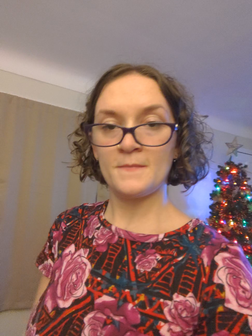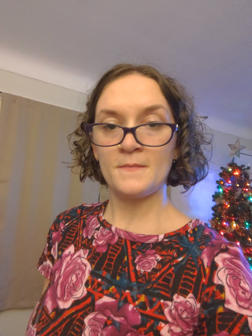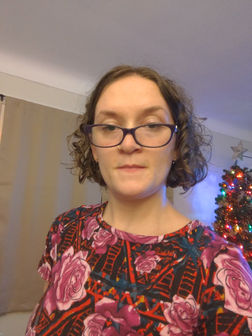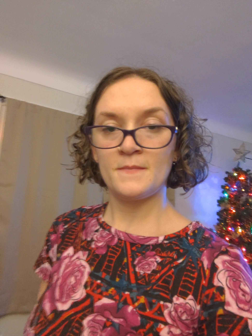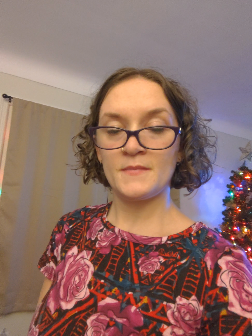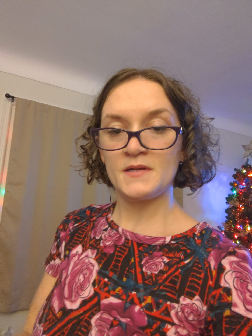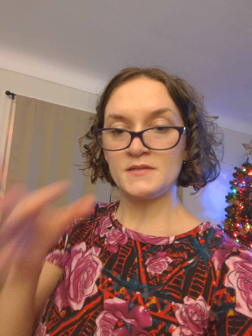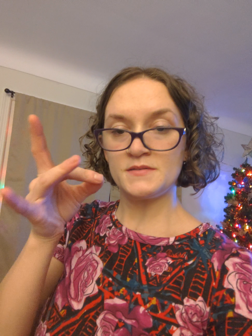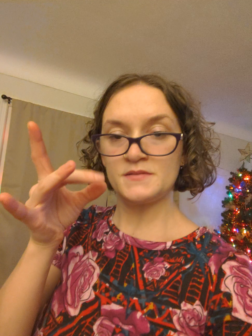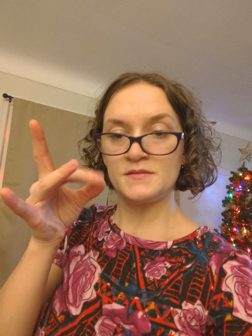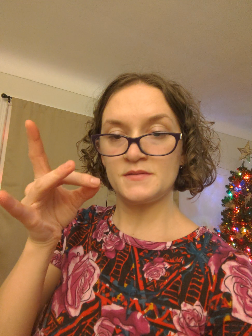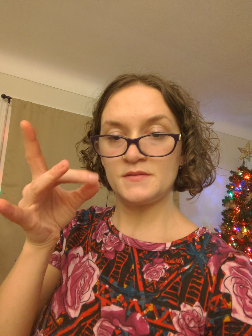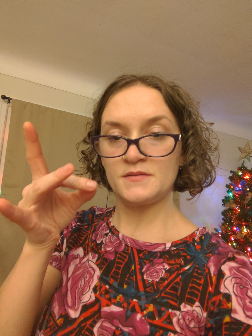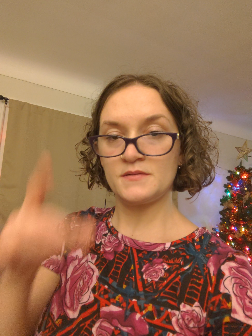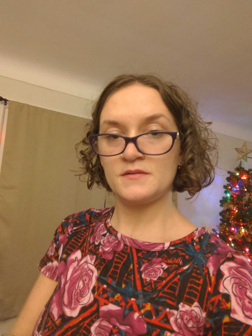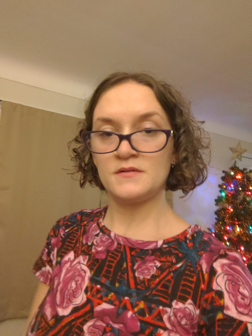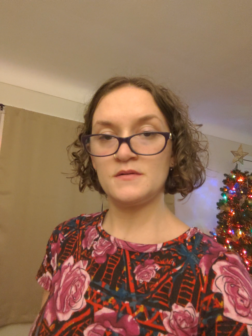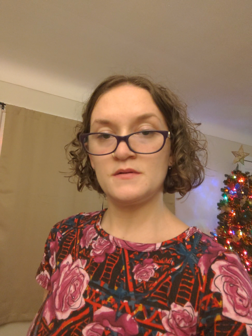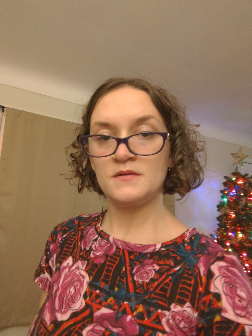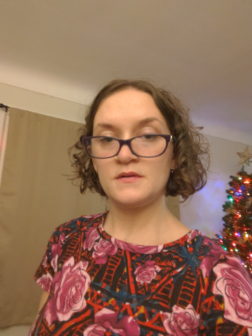sticky